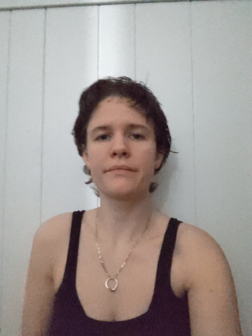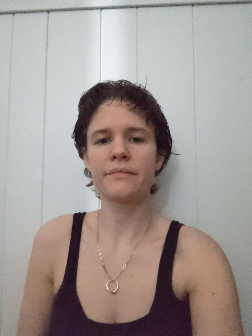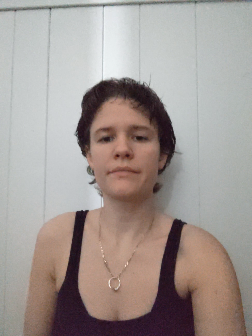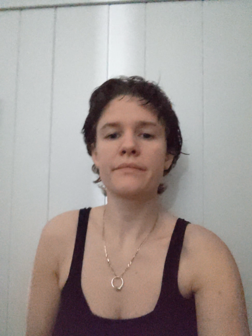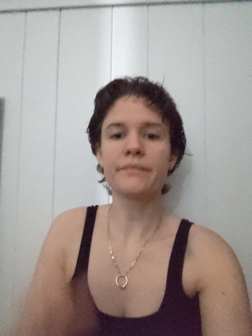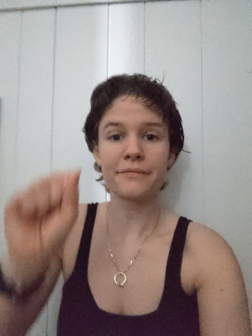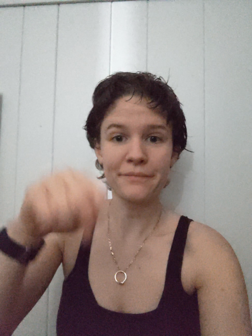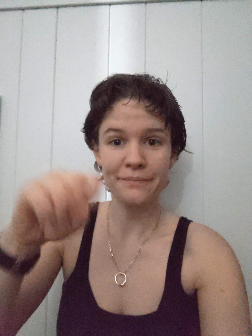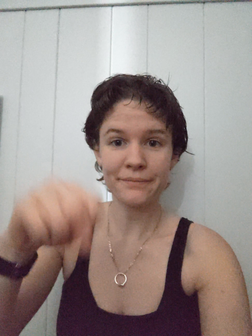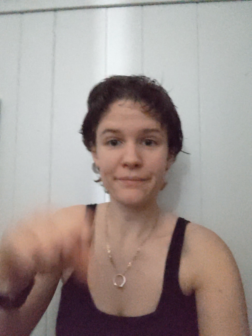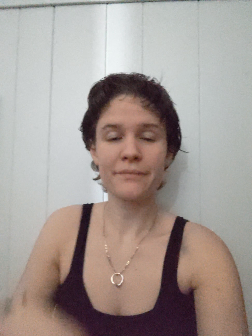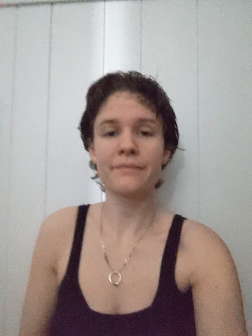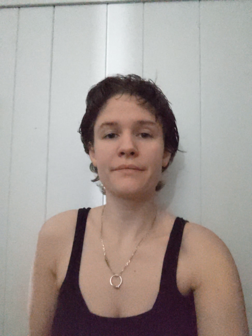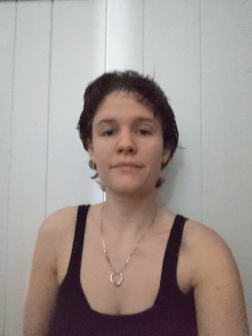yes